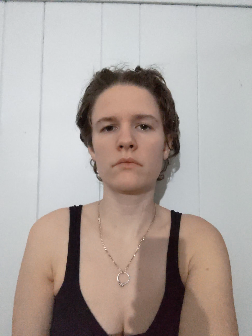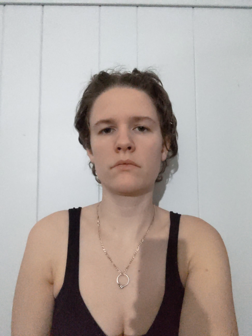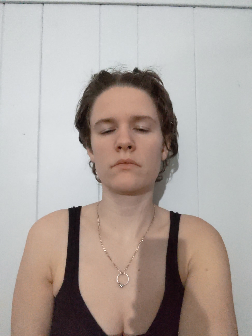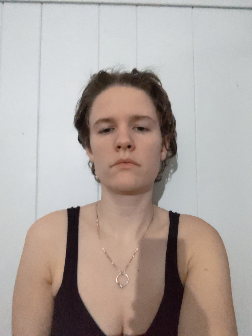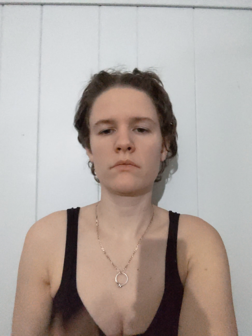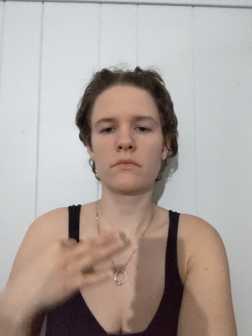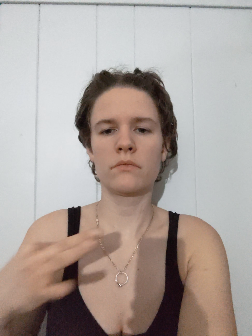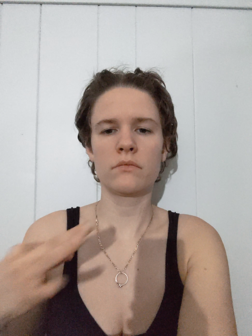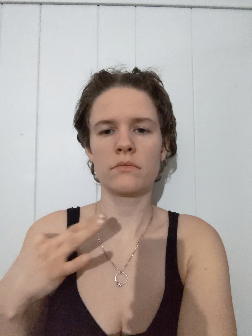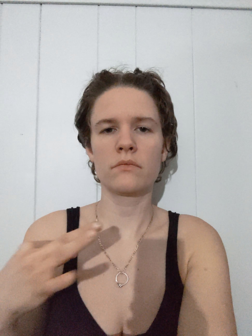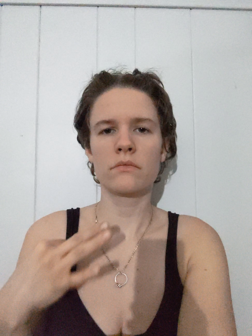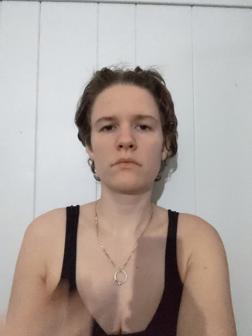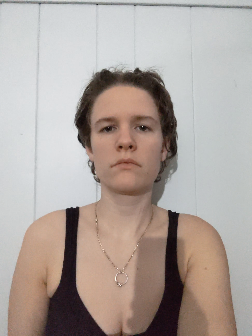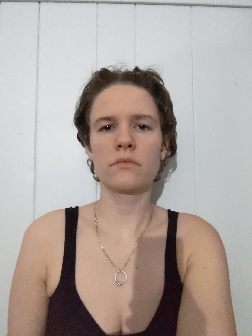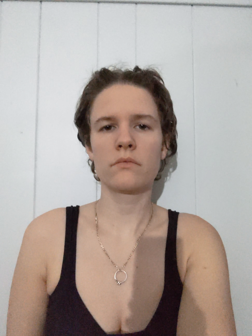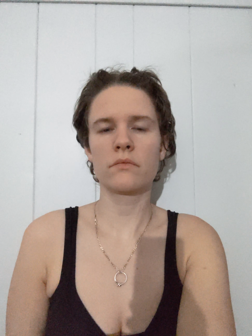shirt